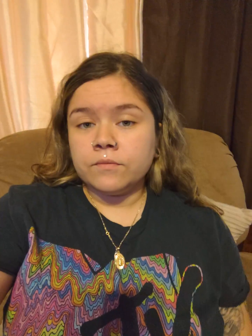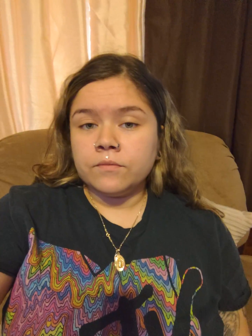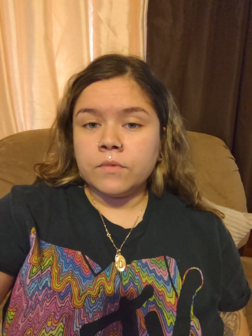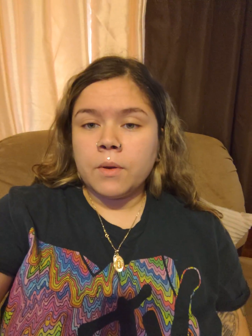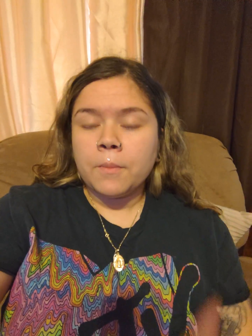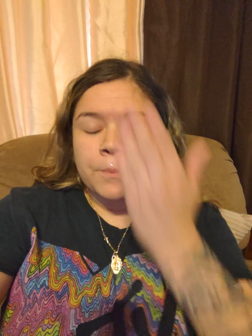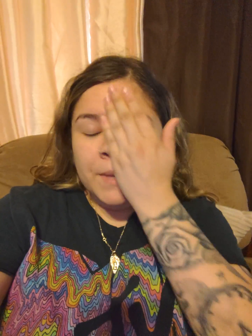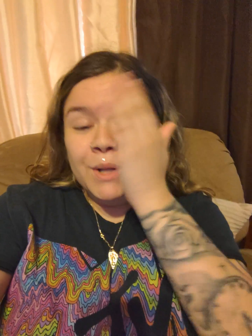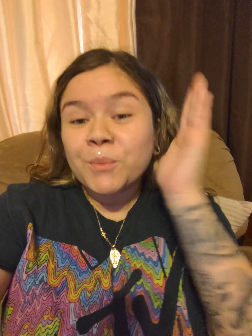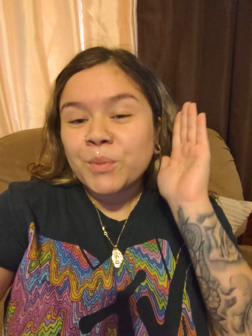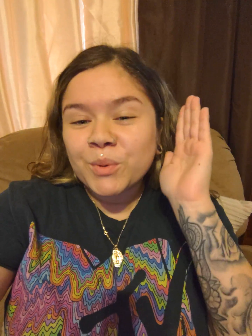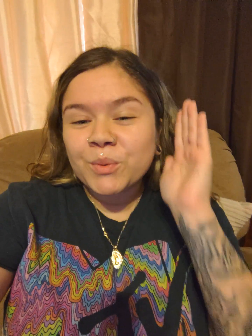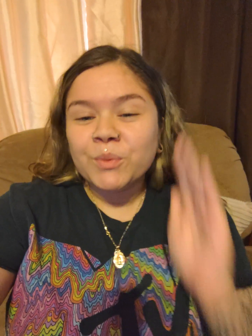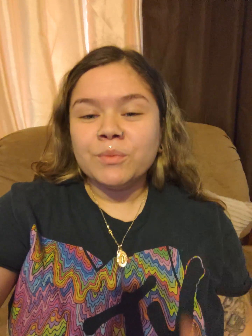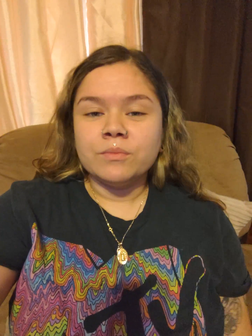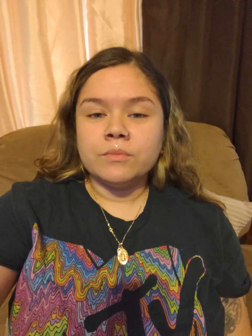peekaboo